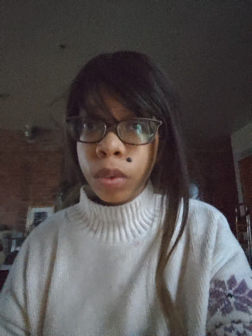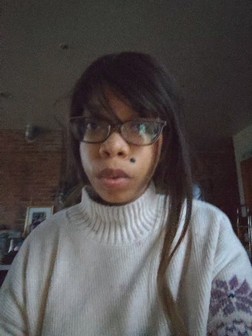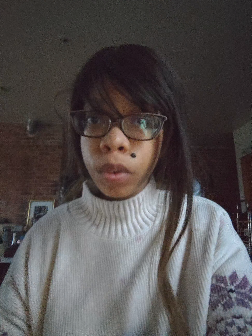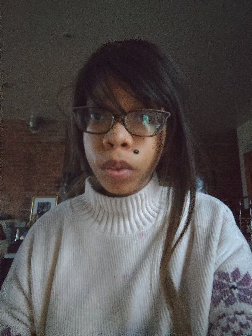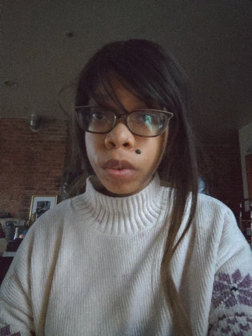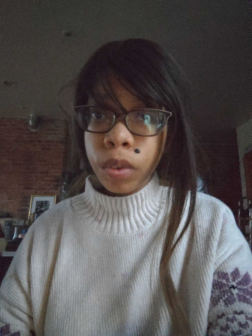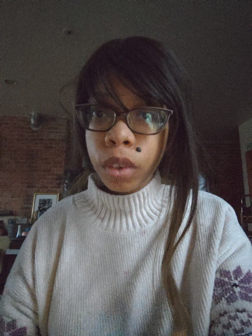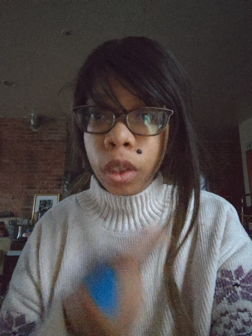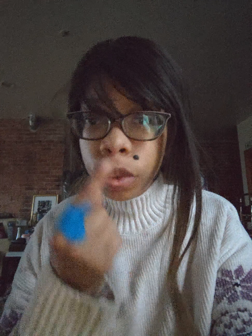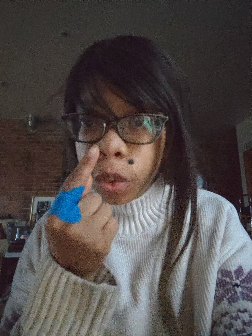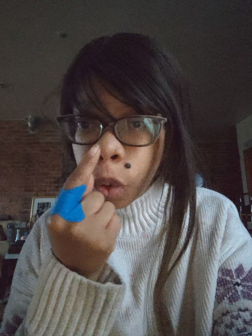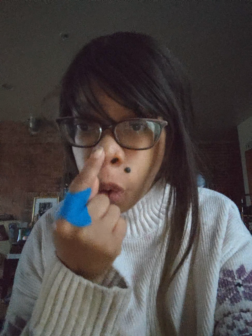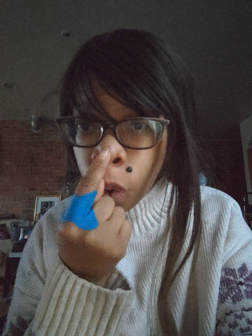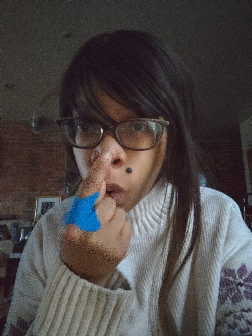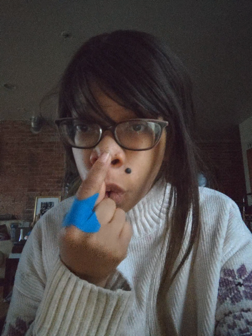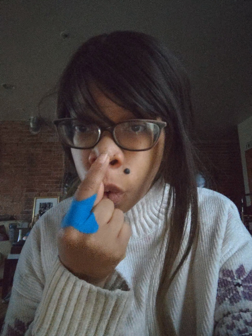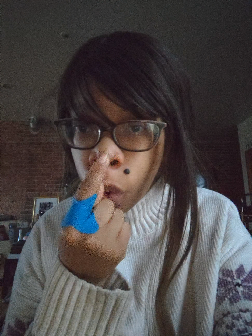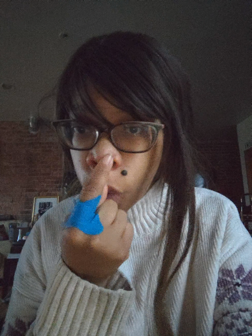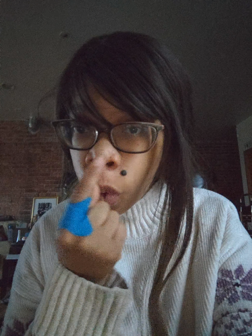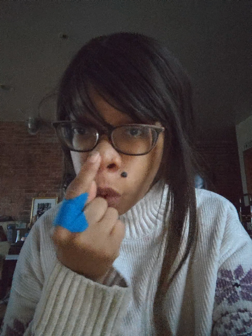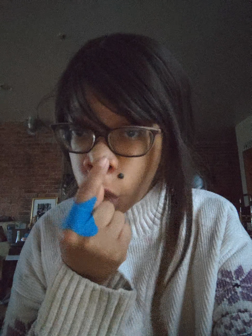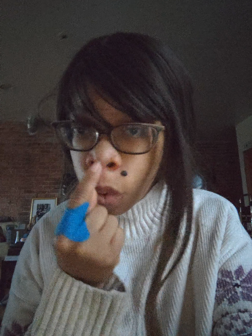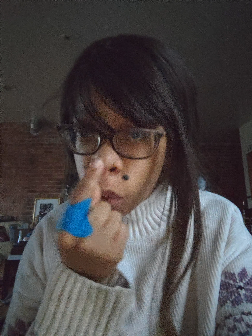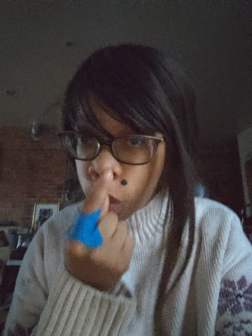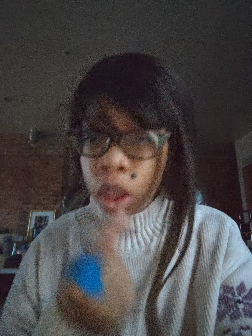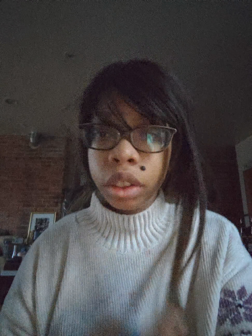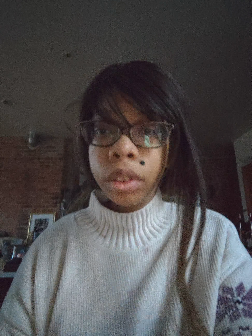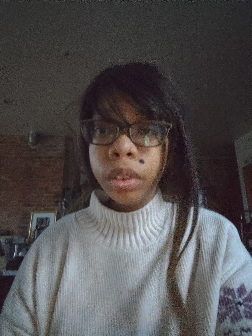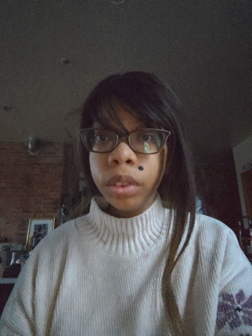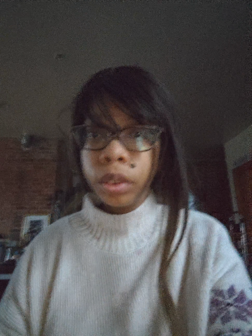nose